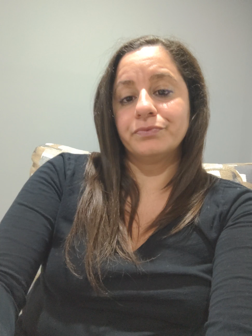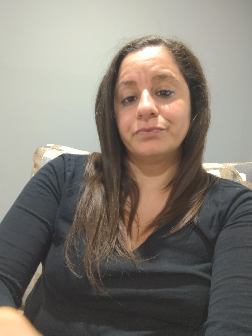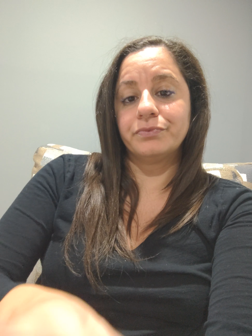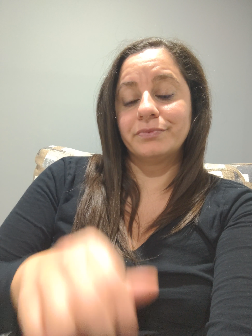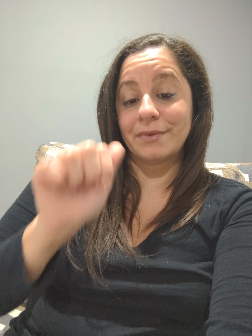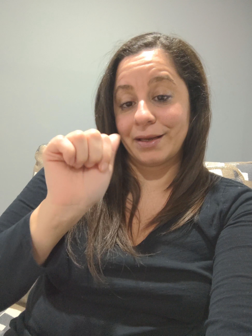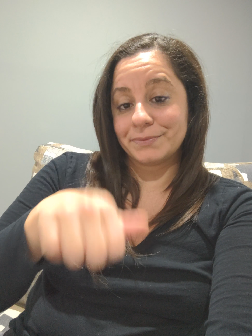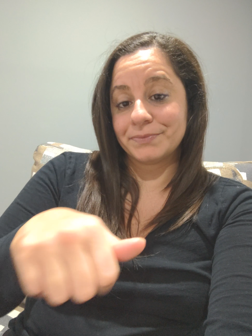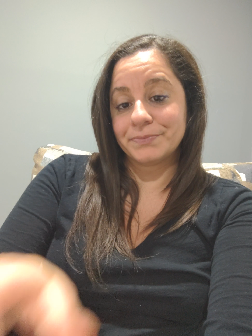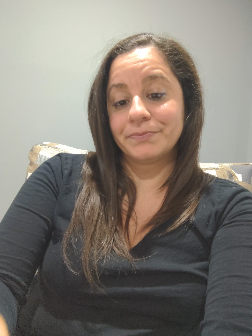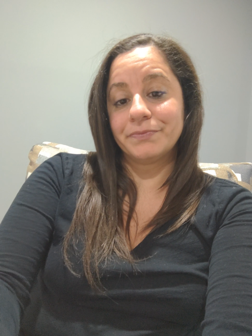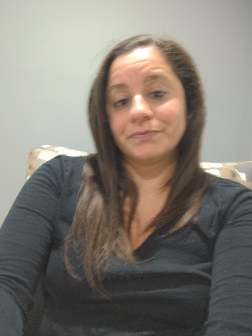can